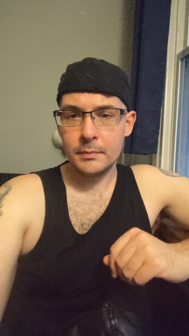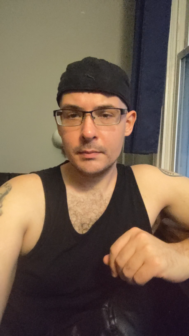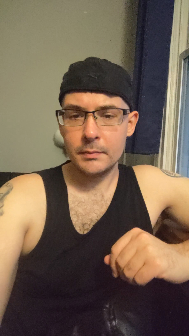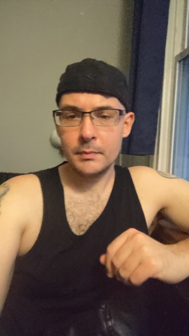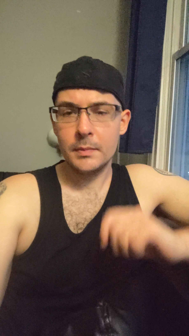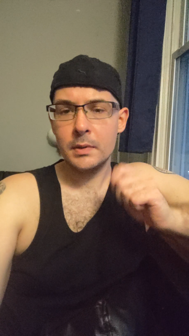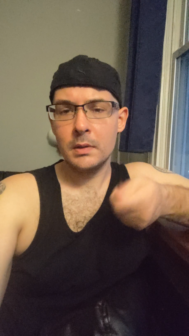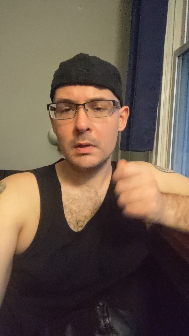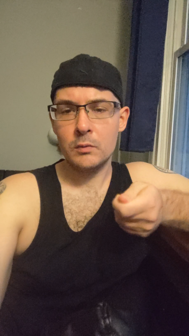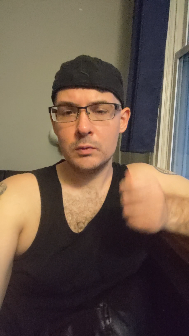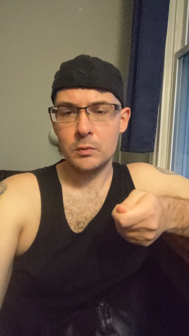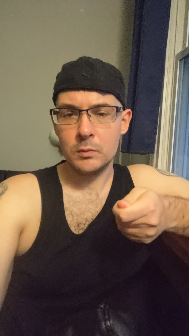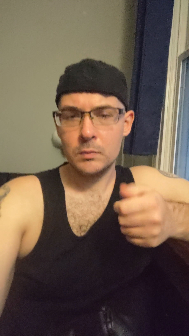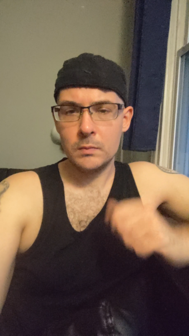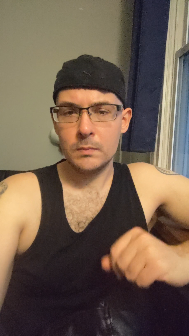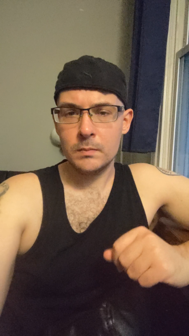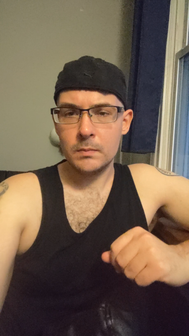cart